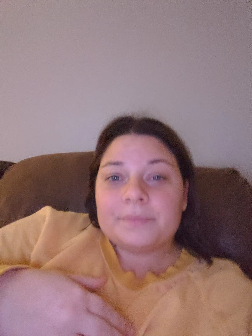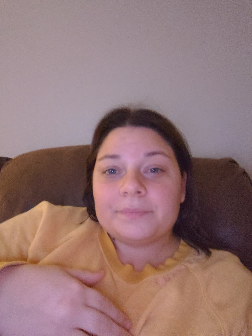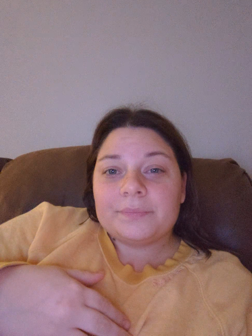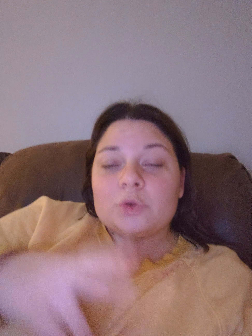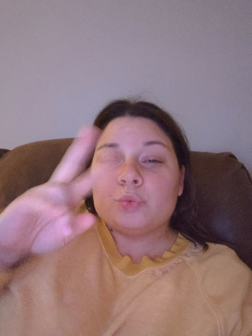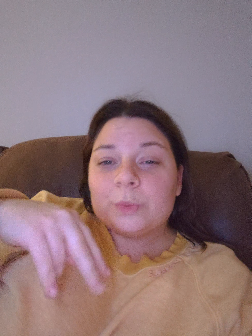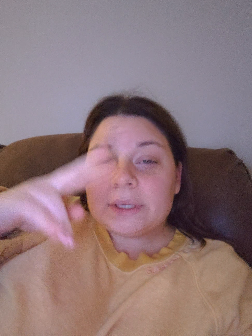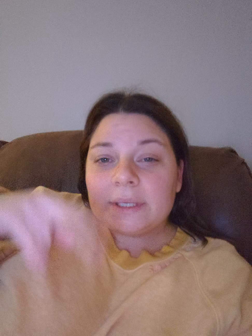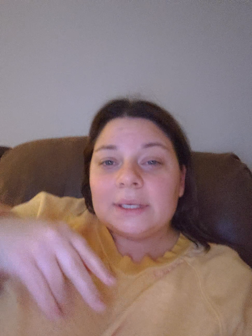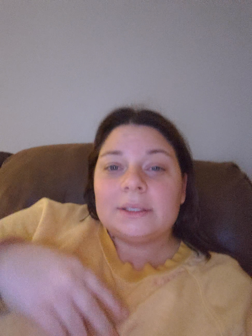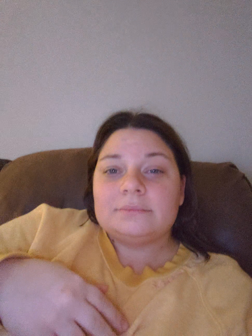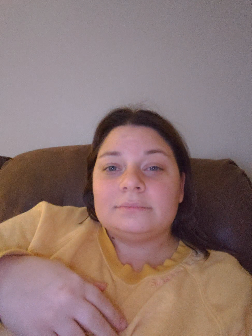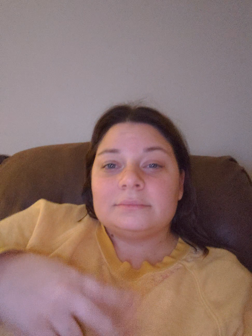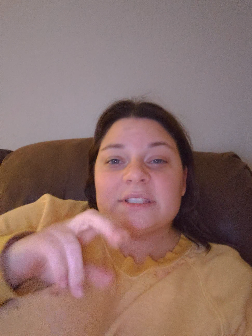read